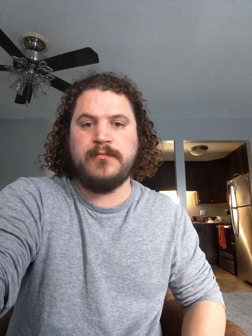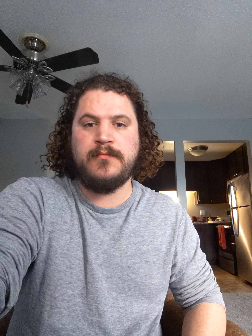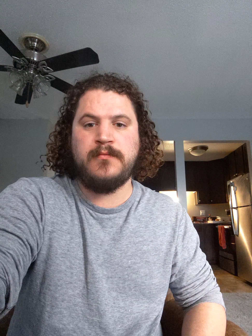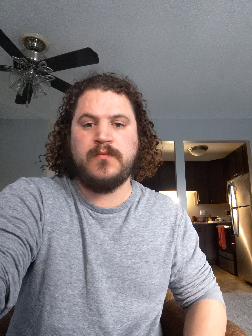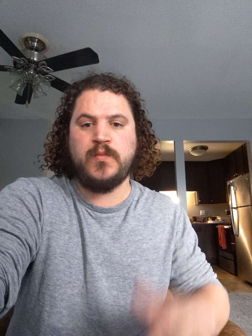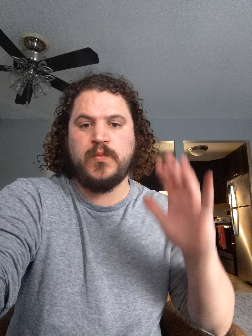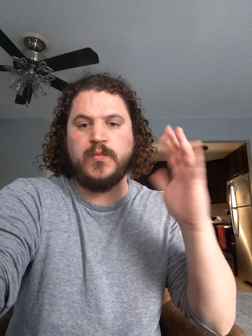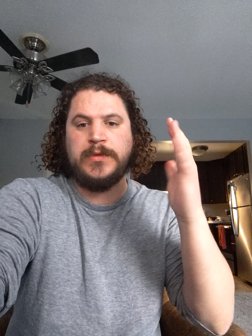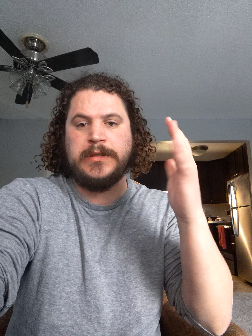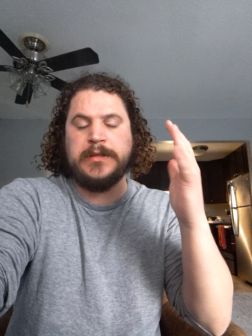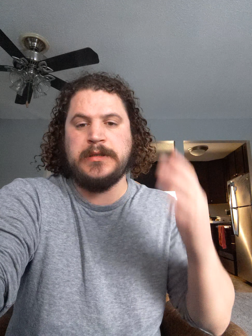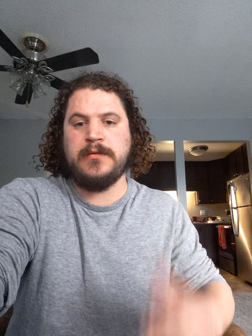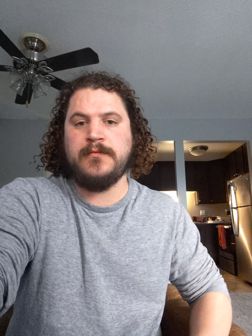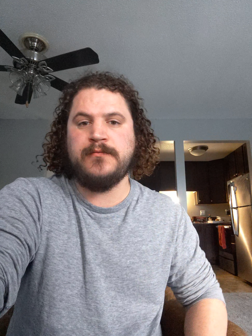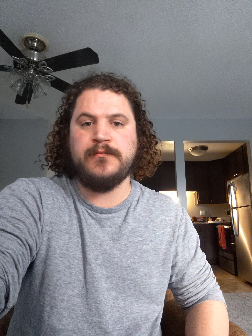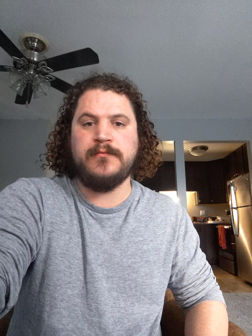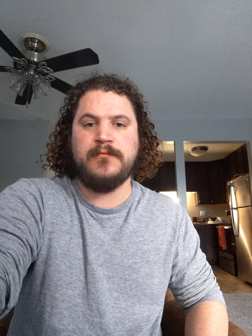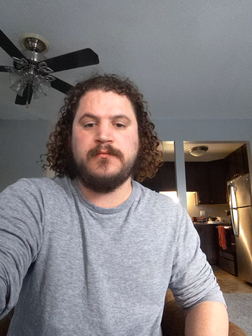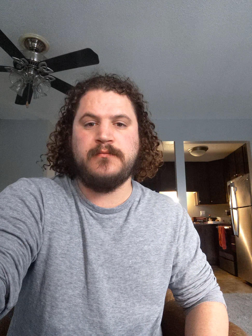tree